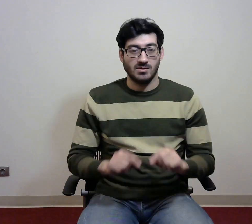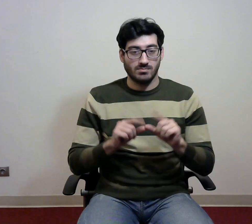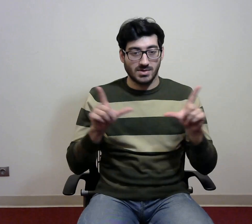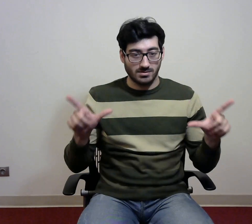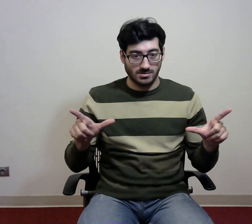məktəb